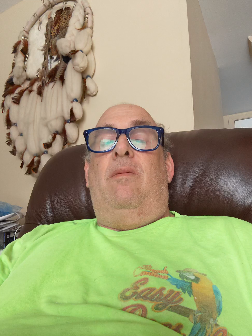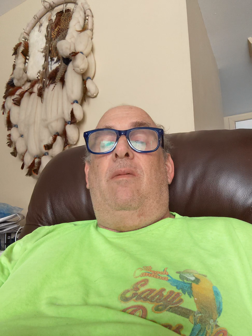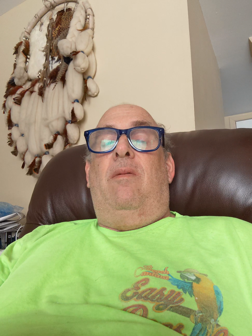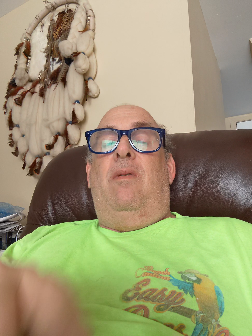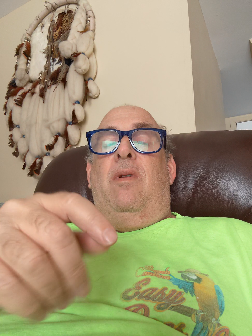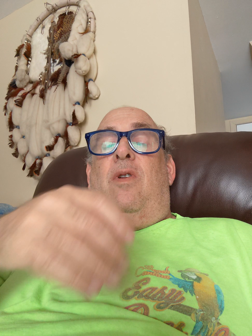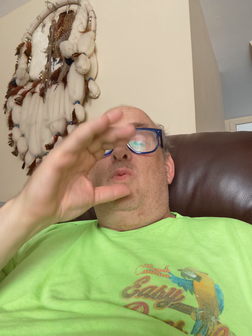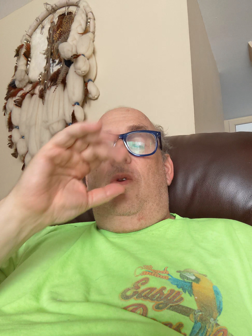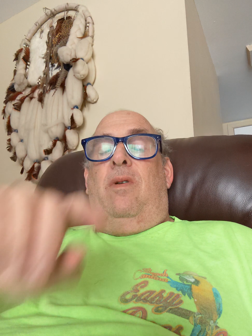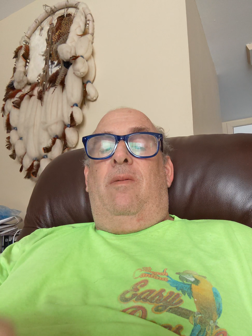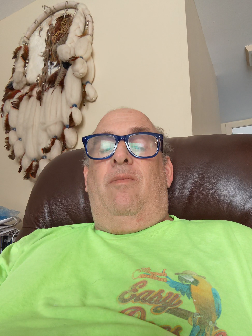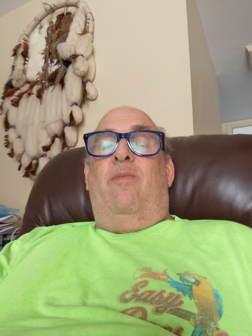drink